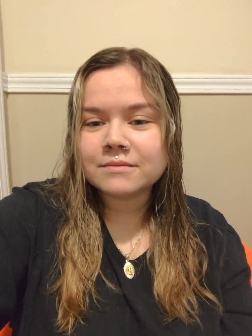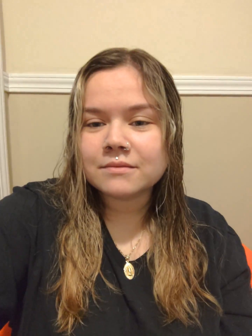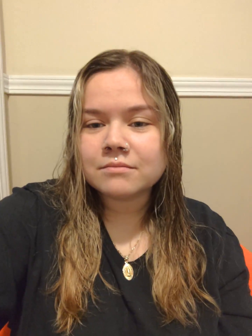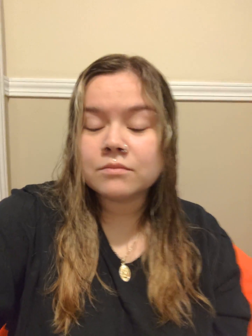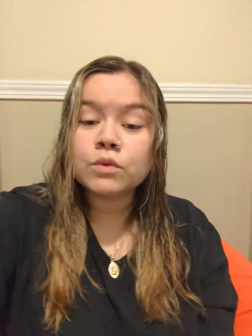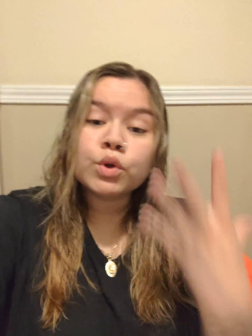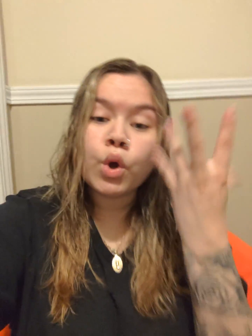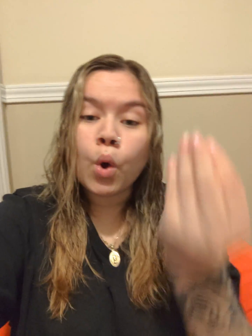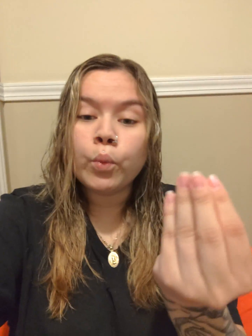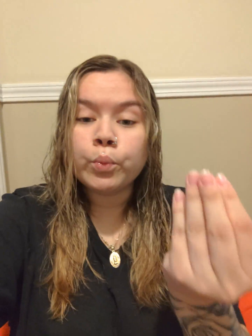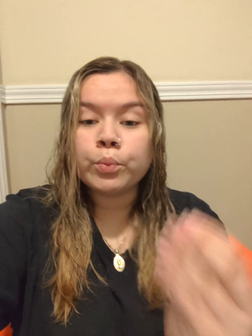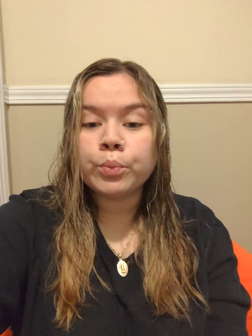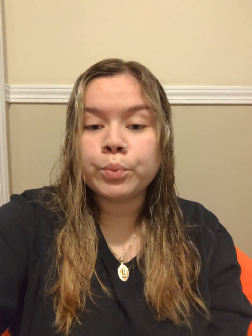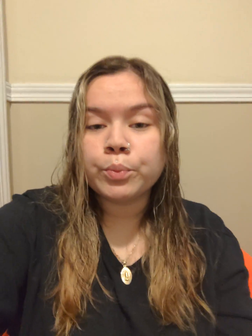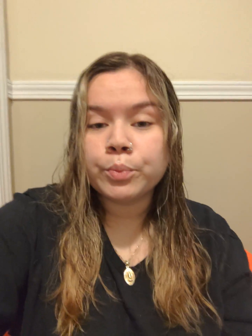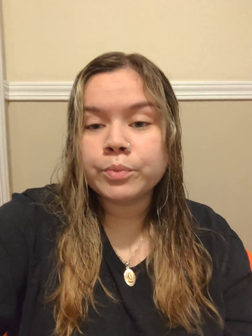got to